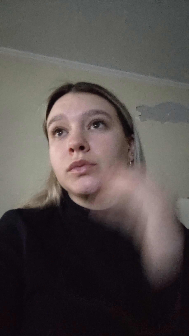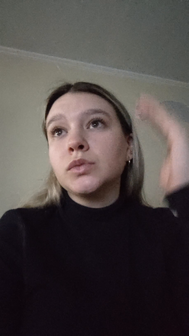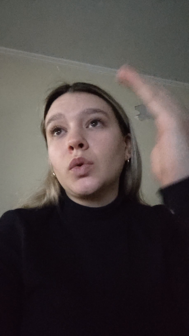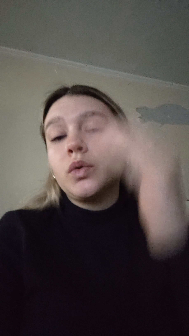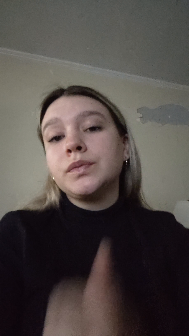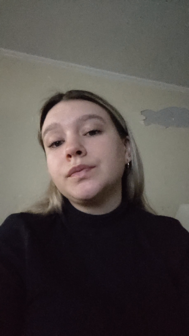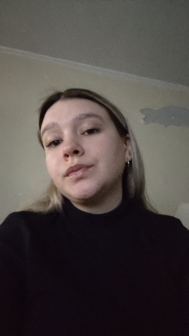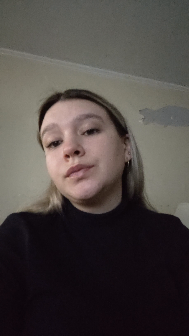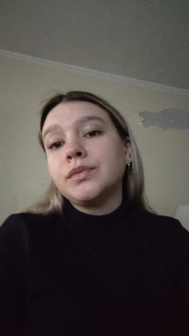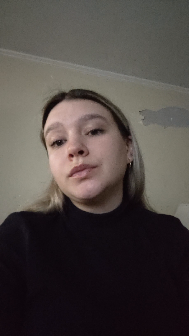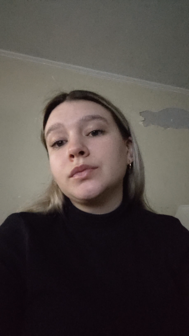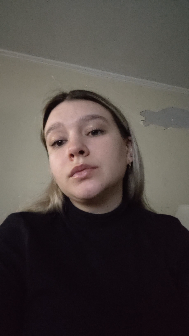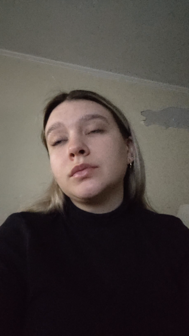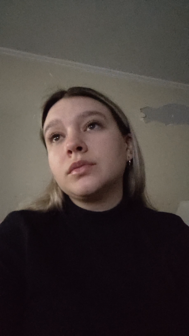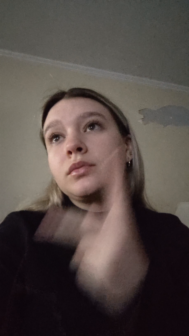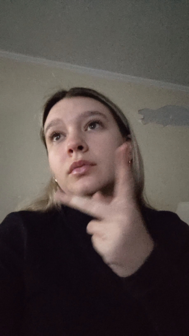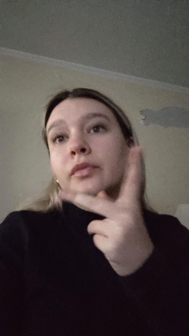careful